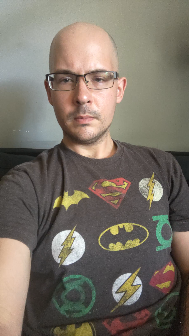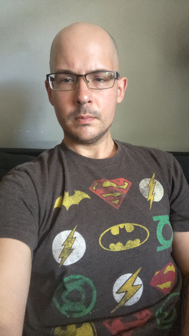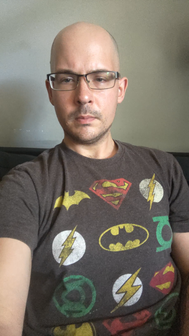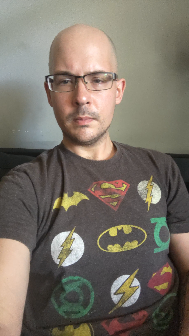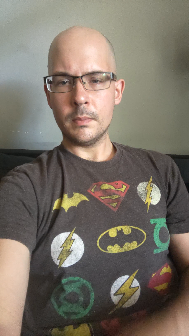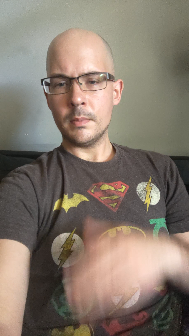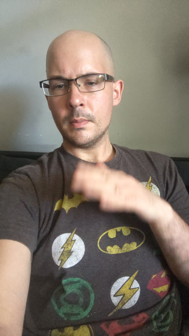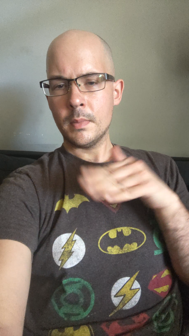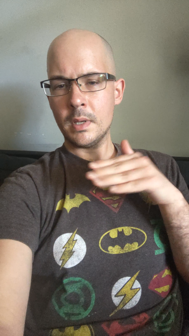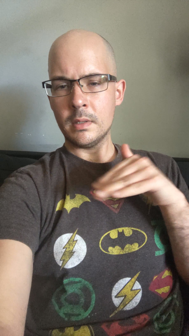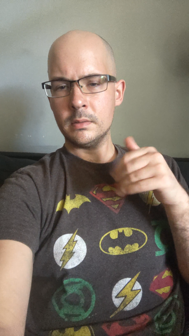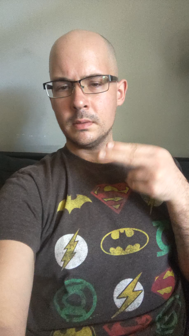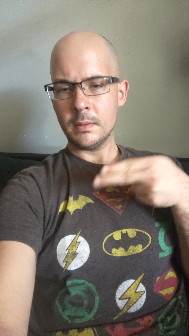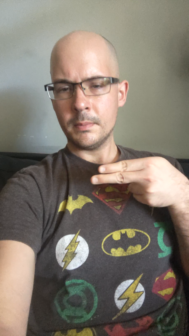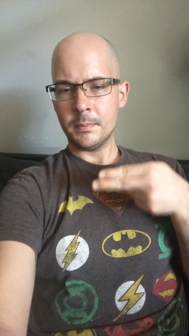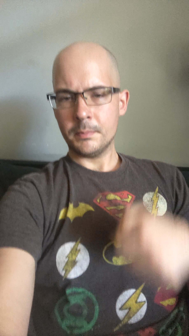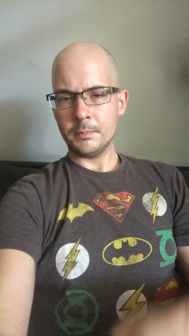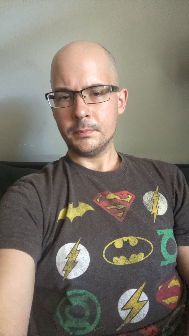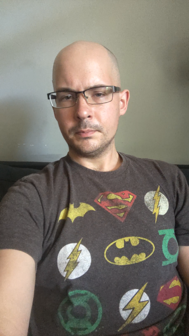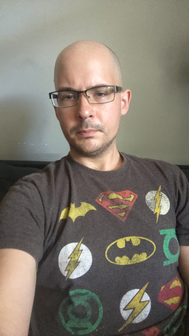pet's name